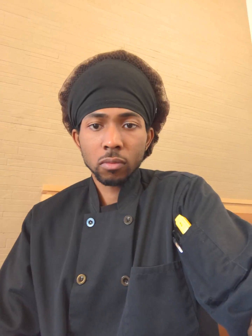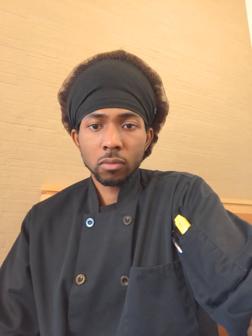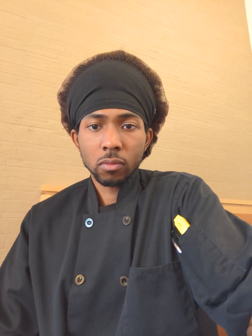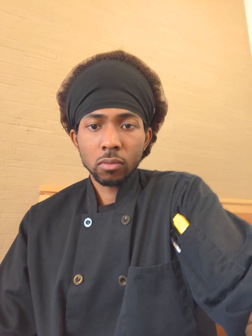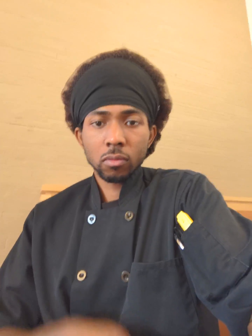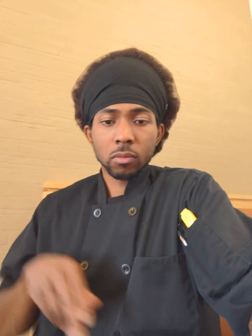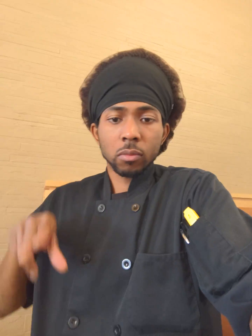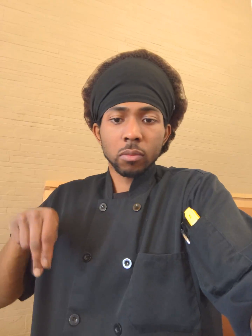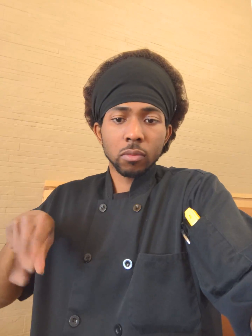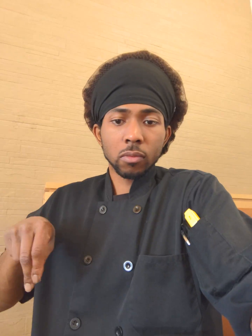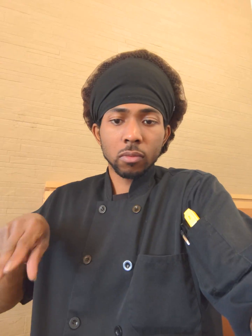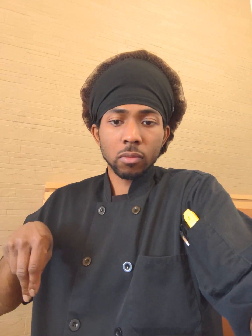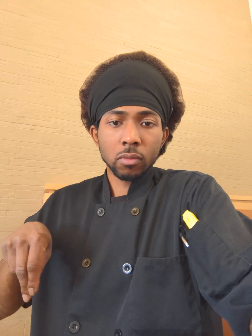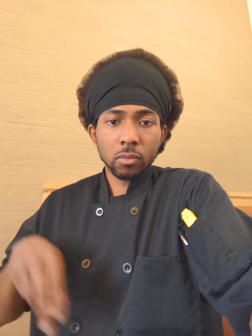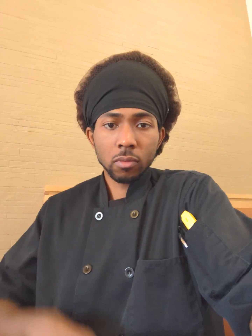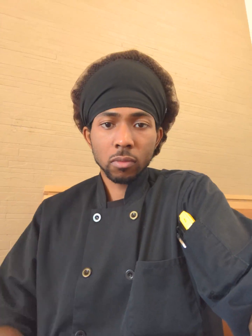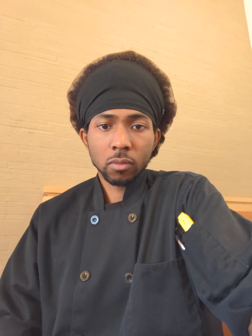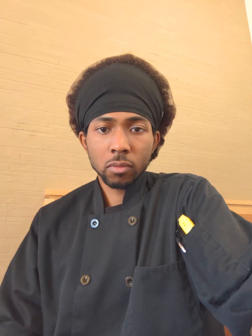diaper